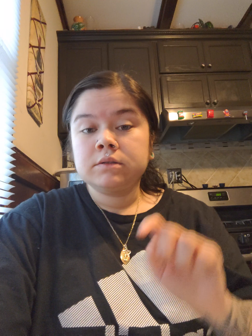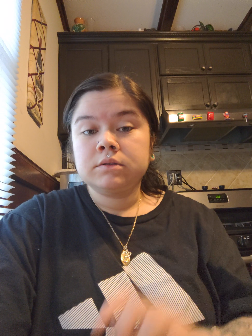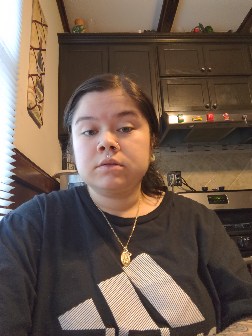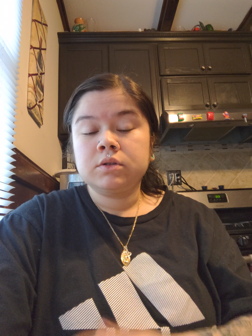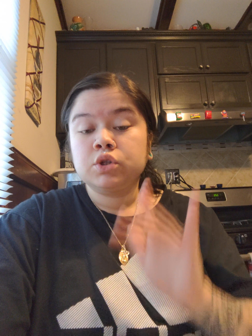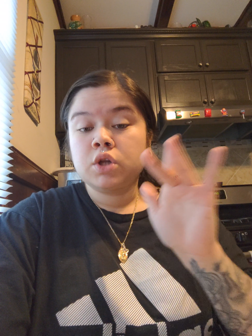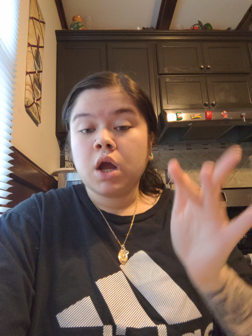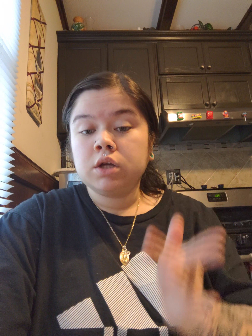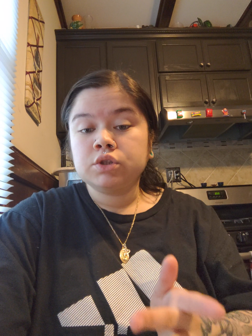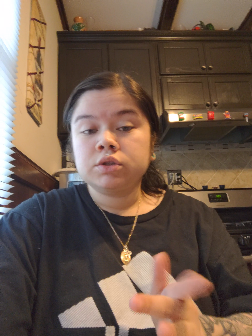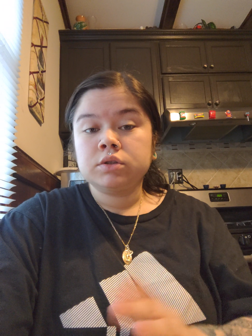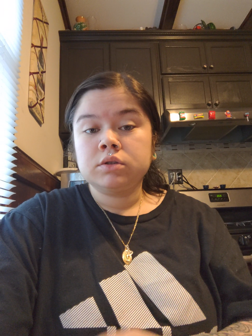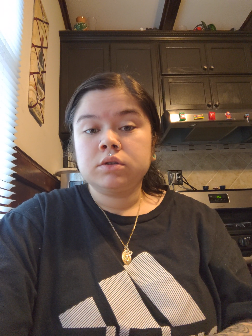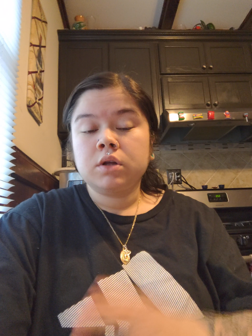touch